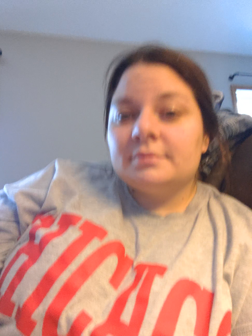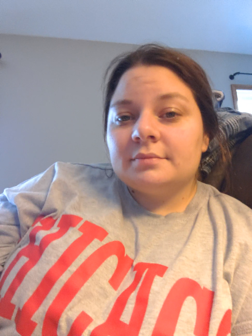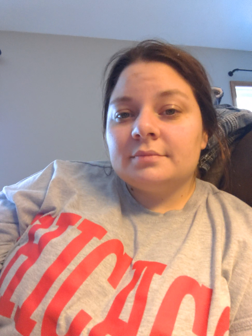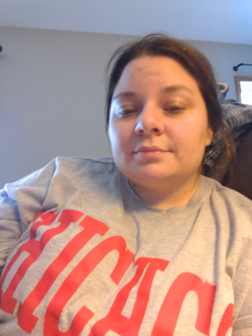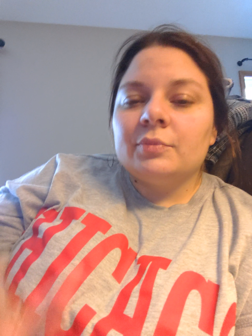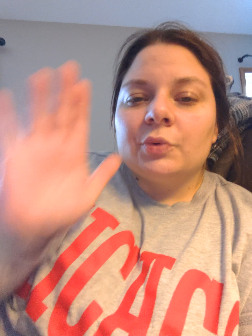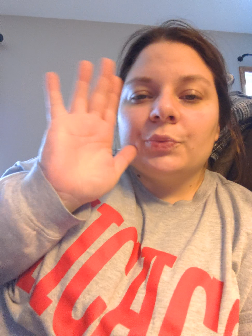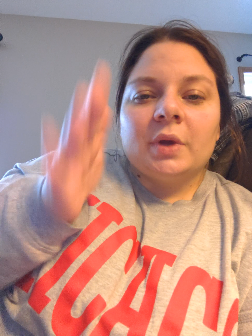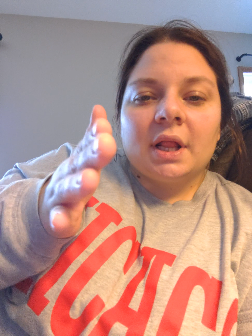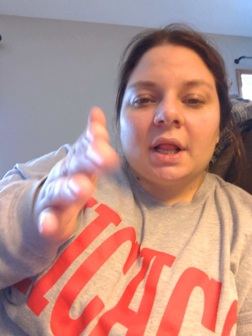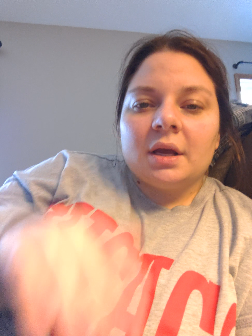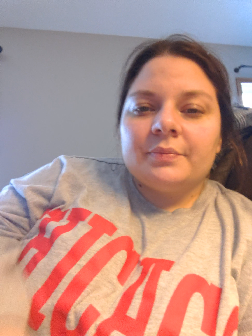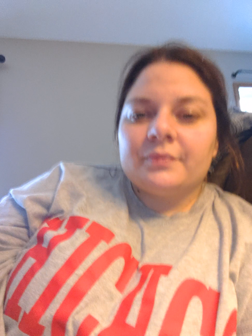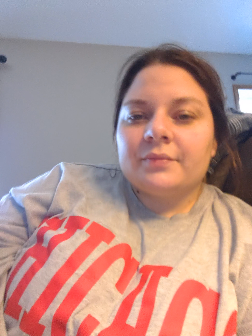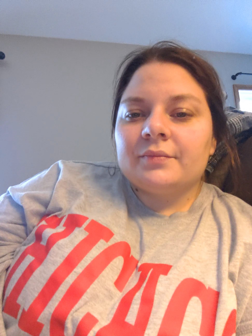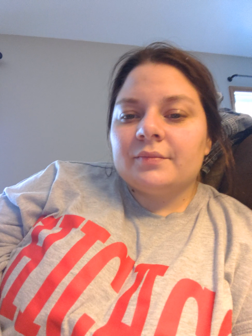will